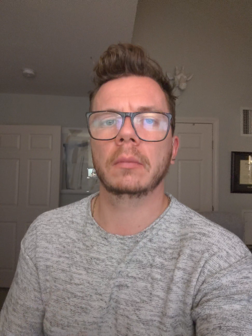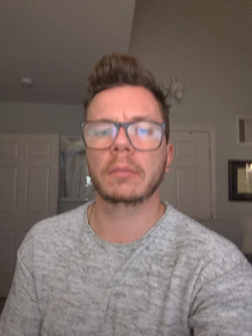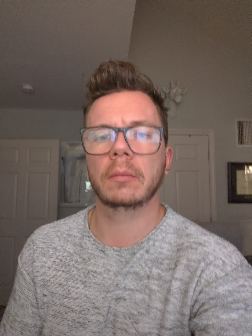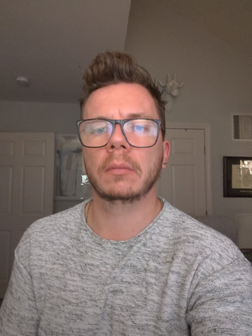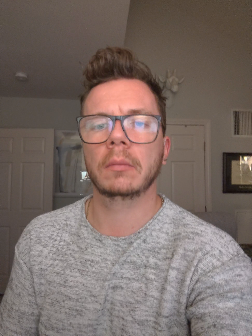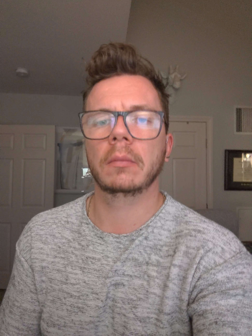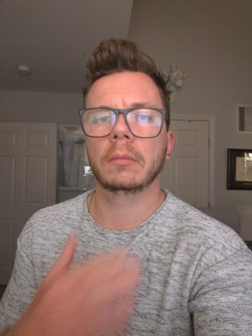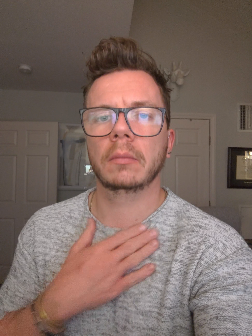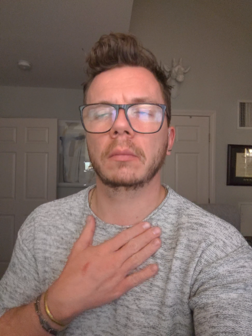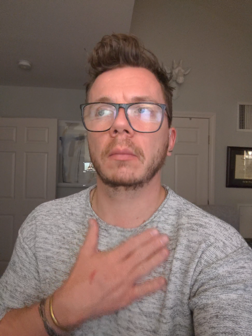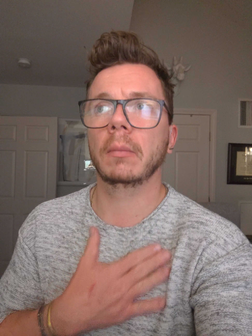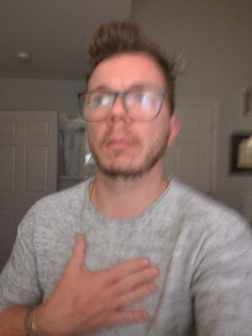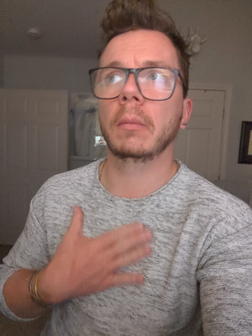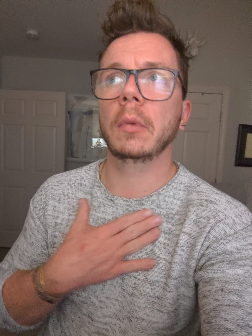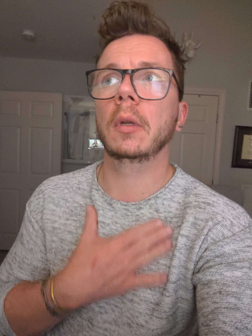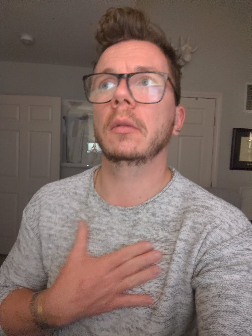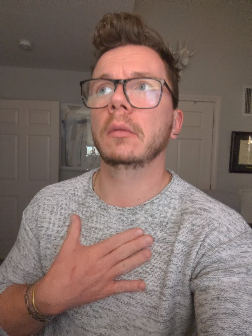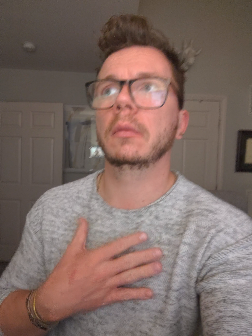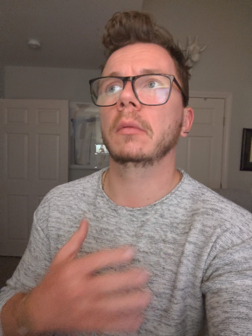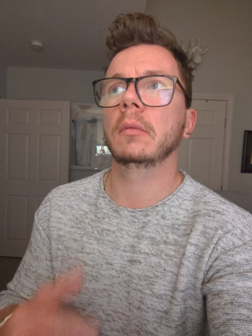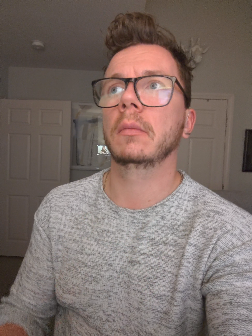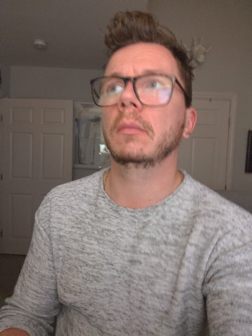please